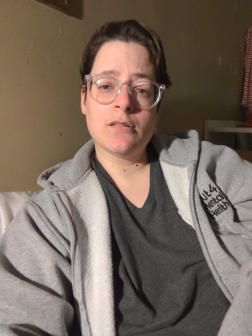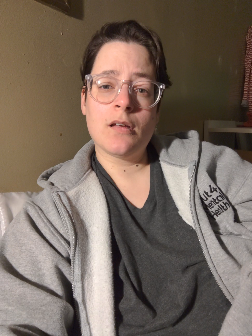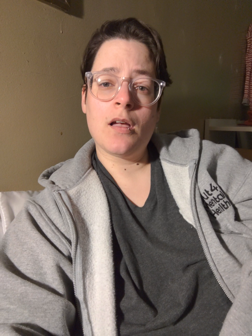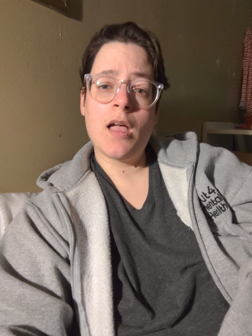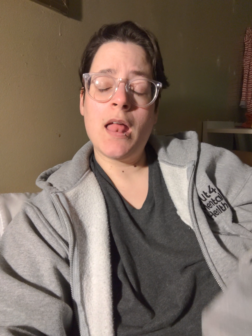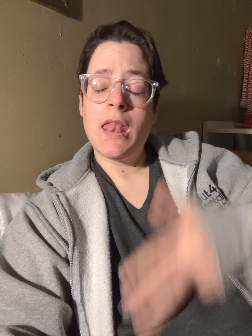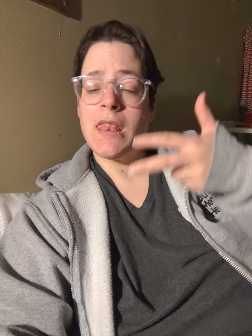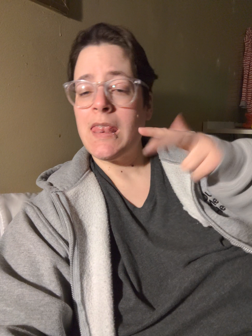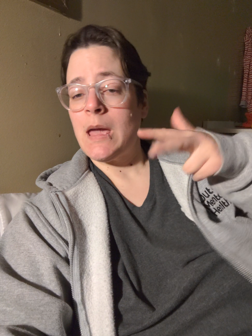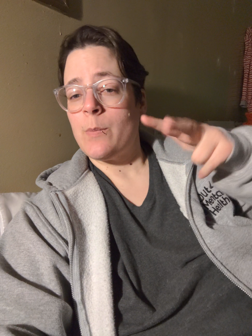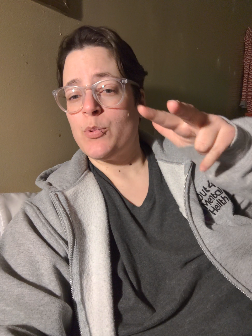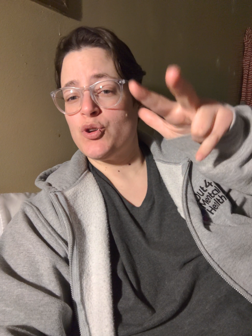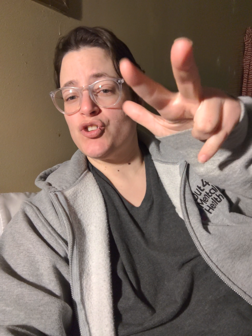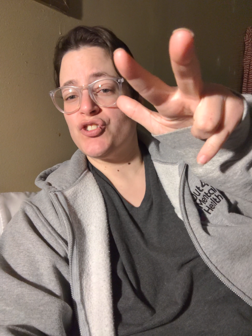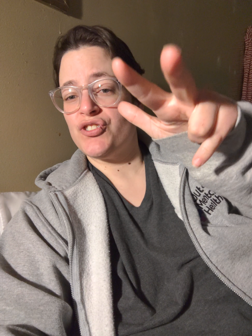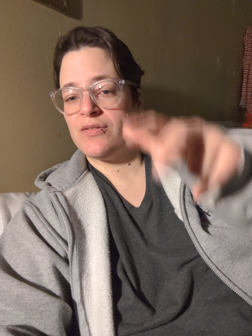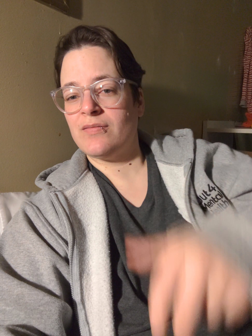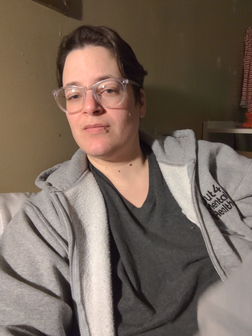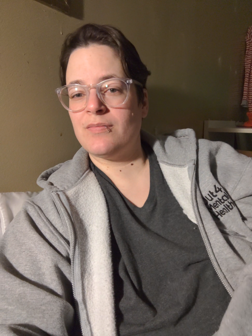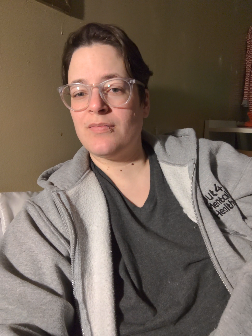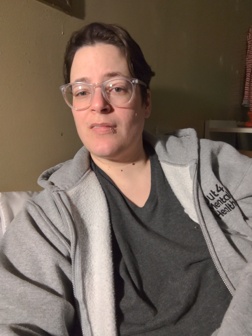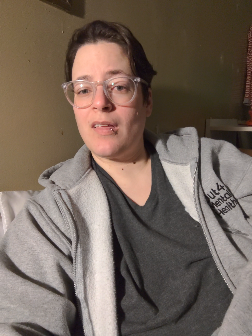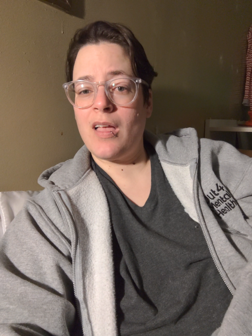helicopter